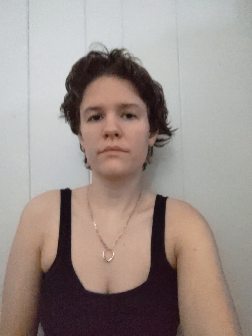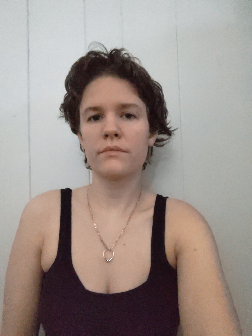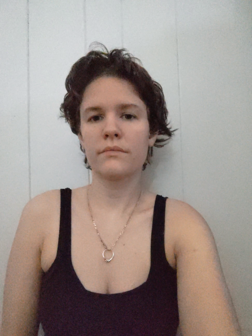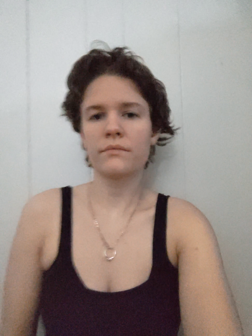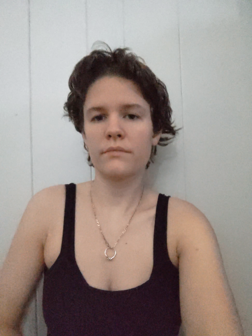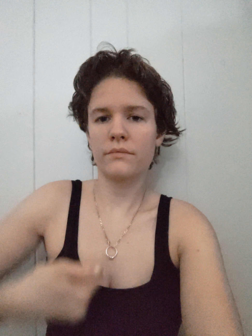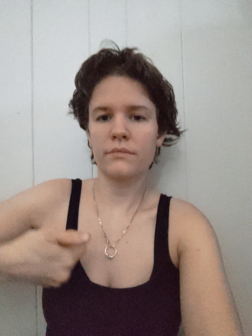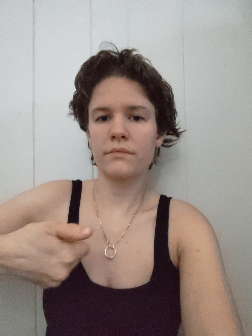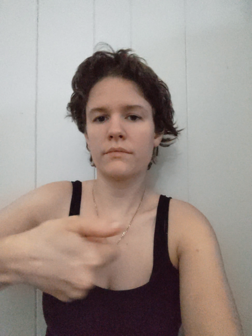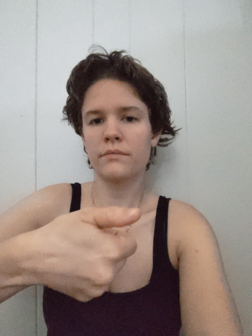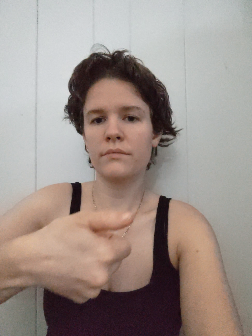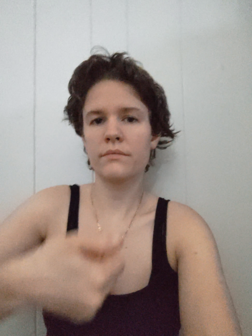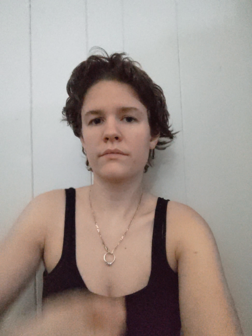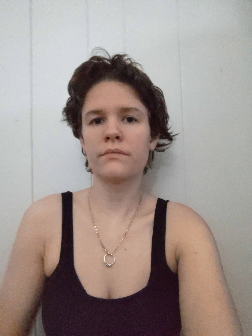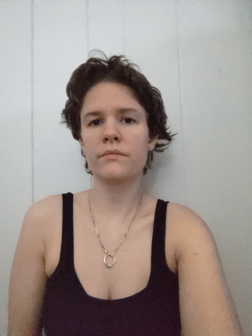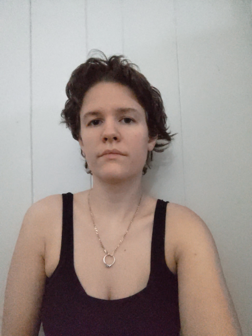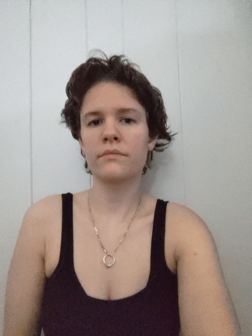hide